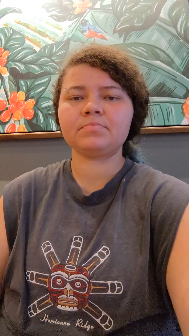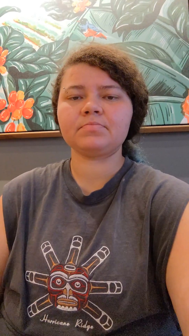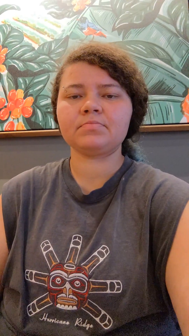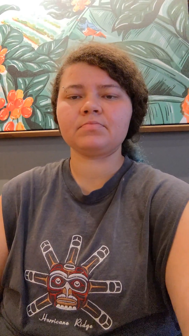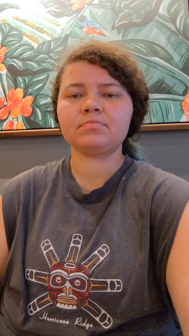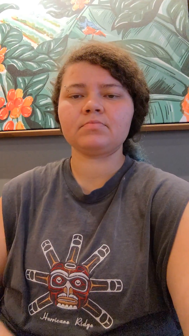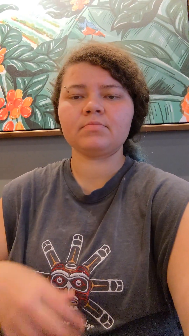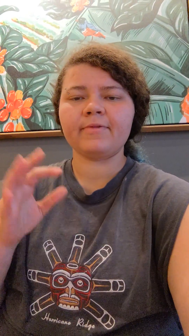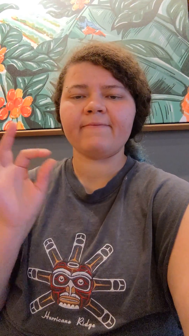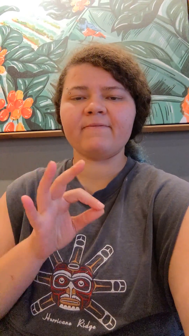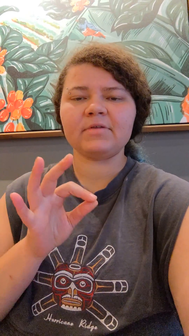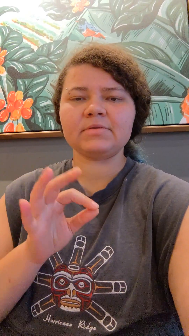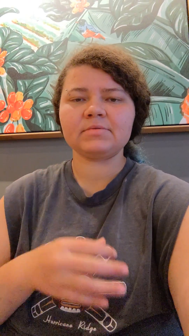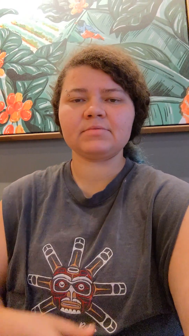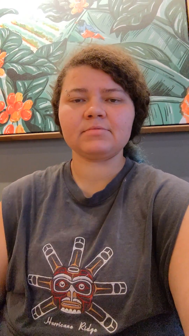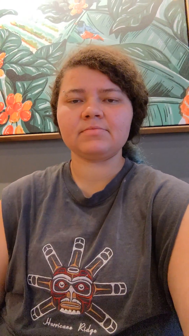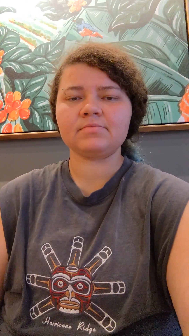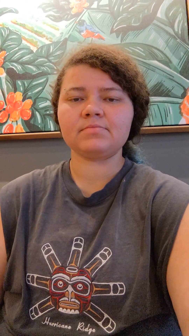fit